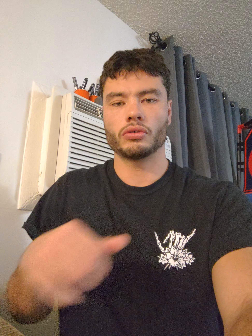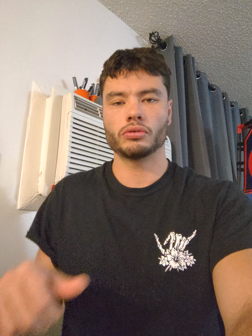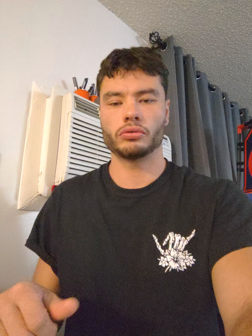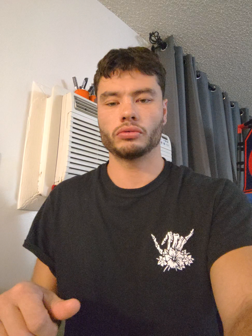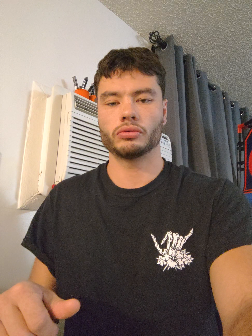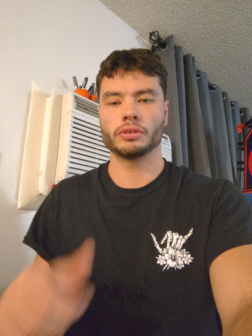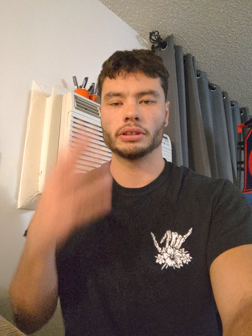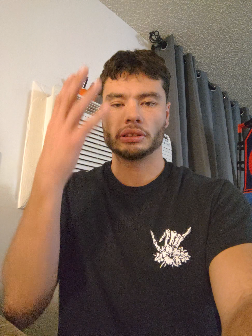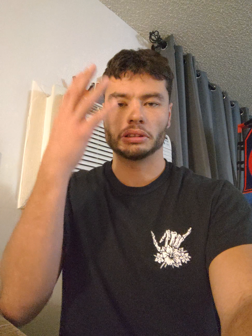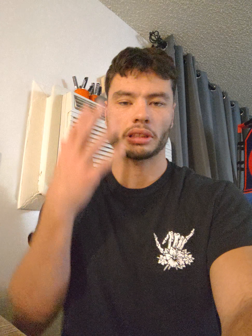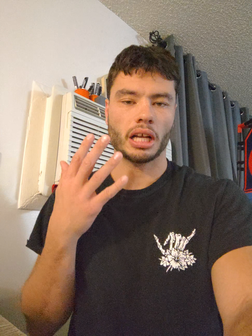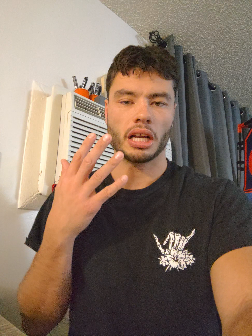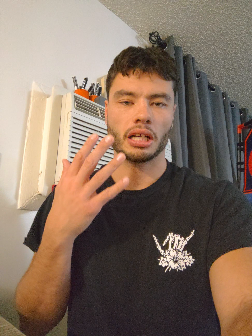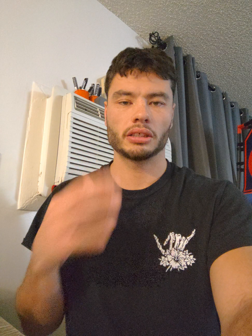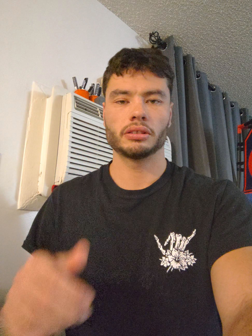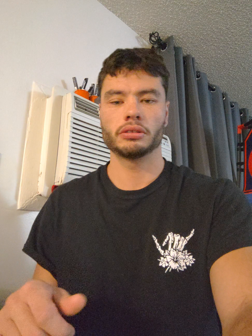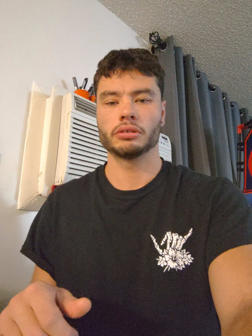sad